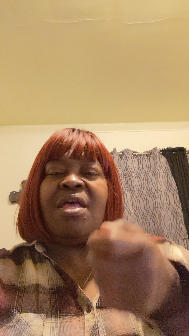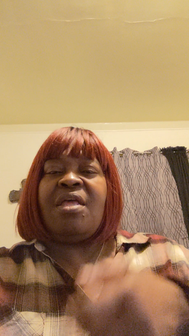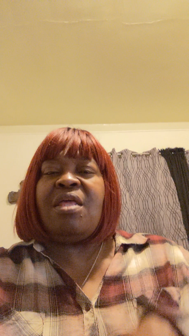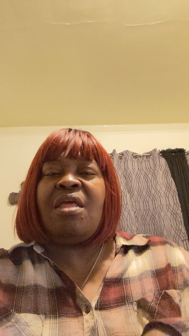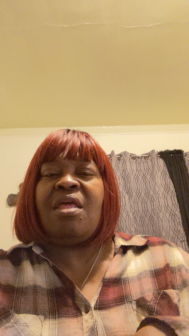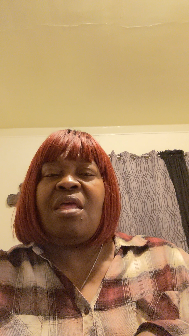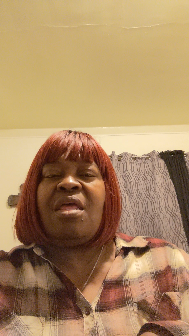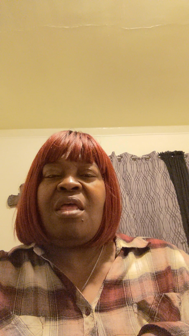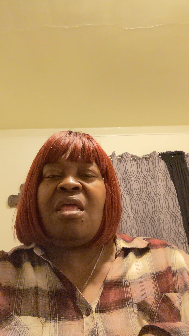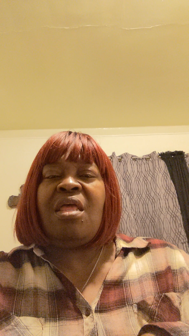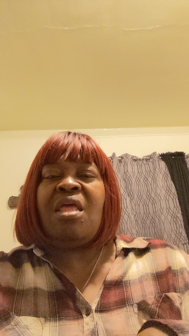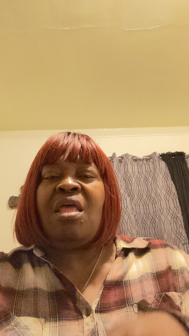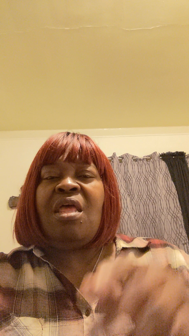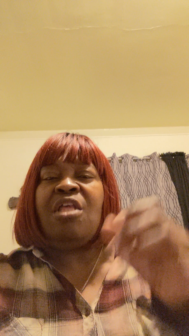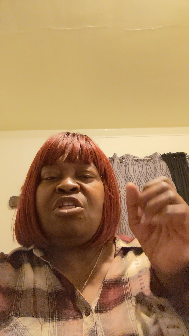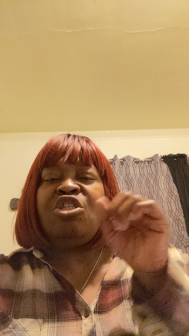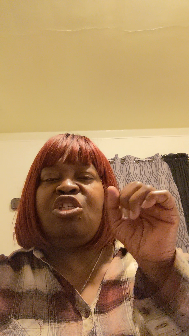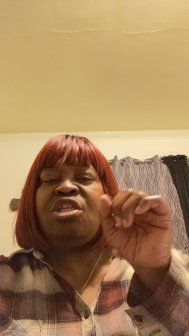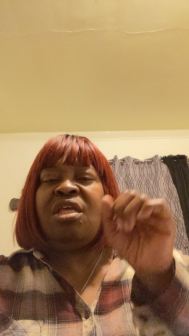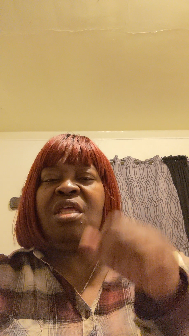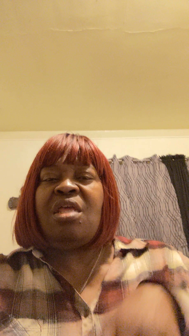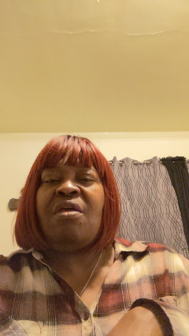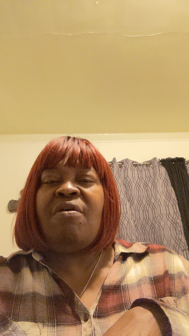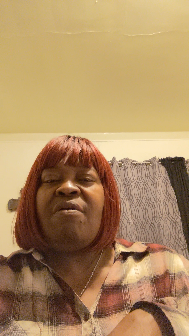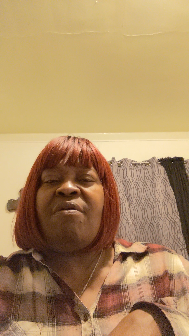shake